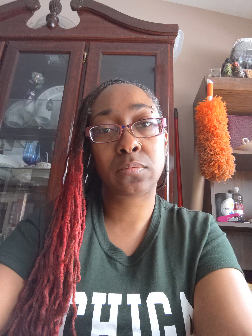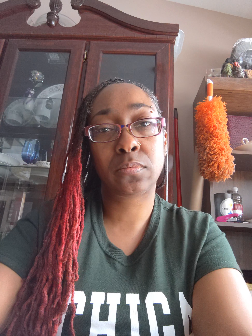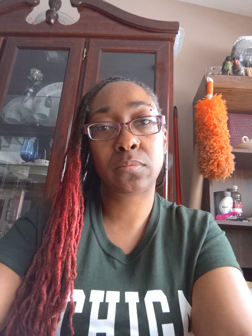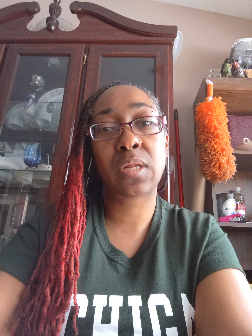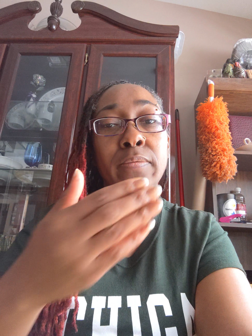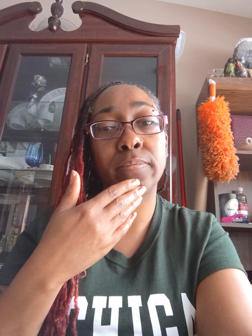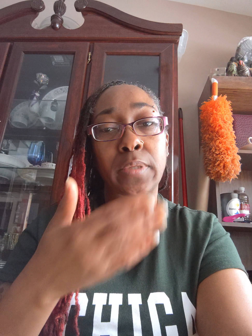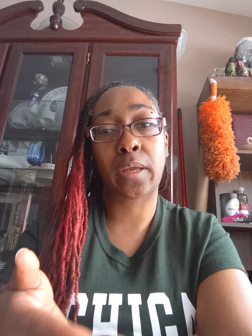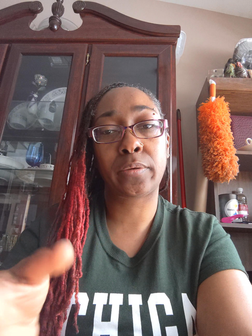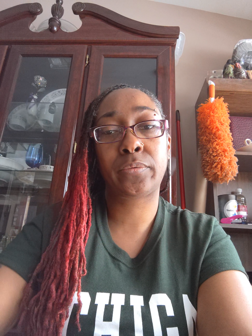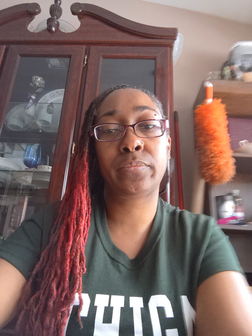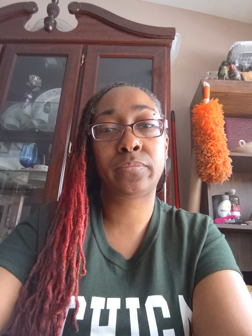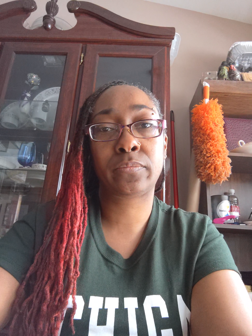thank you